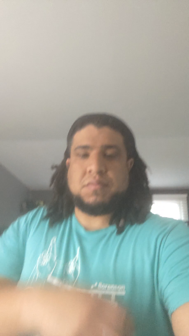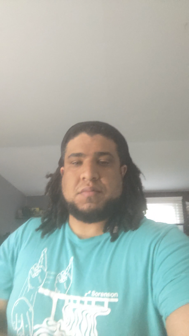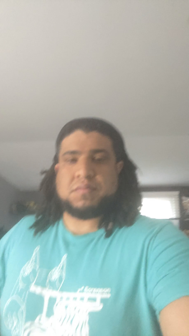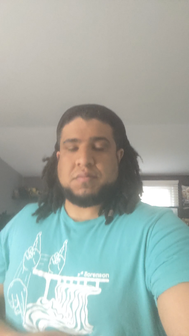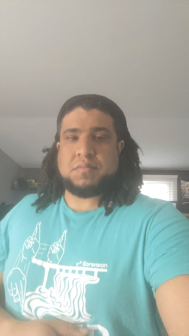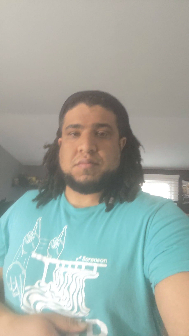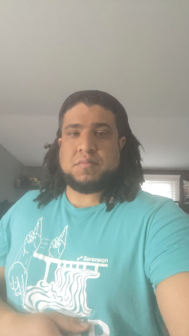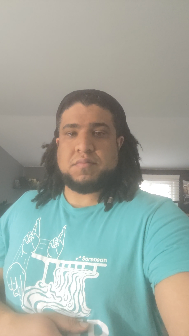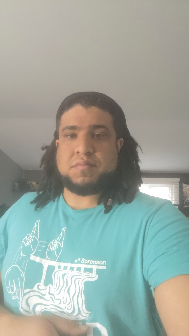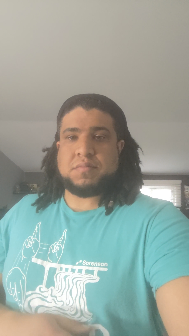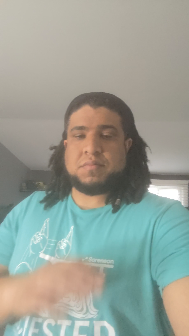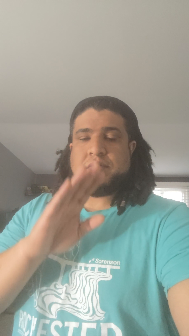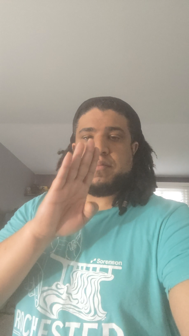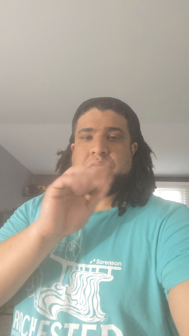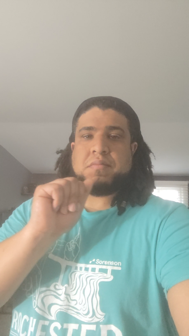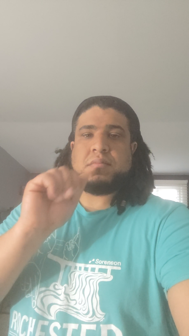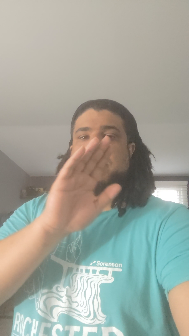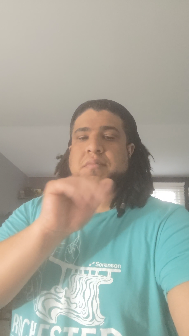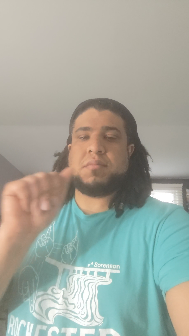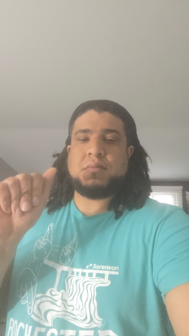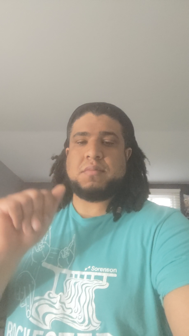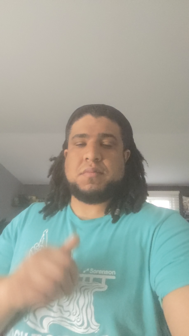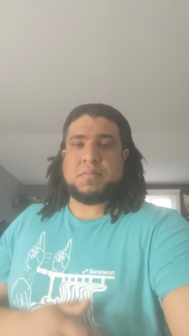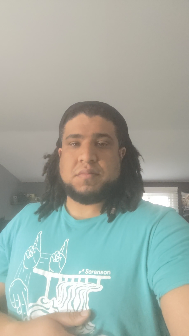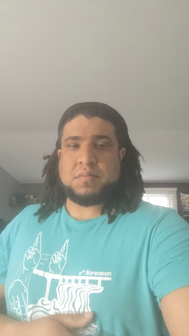baa baa